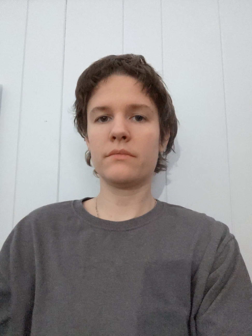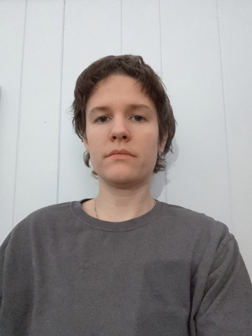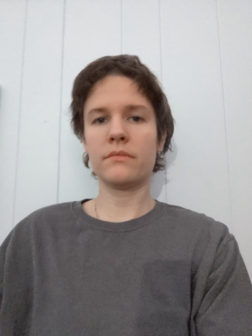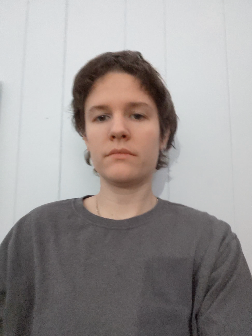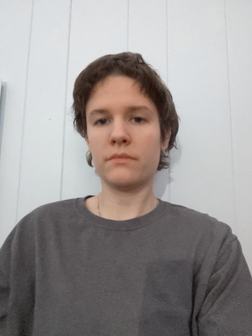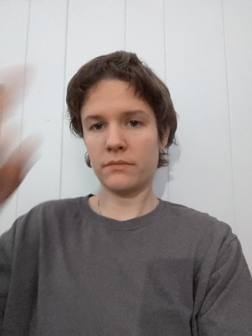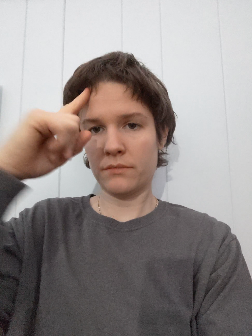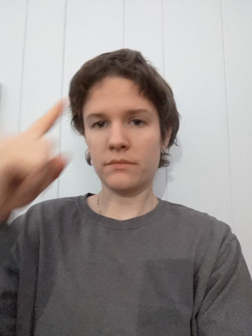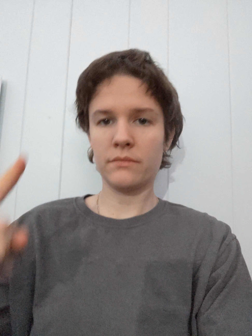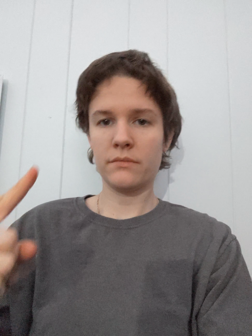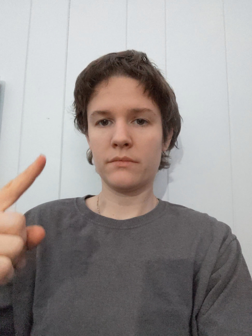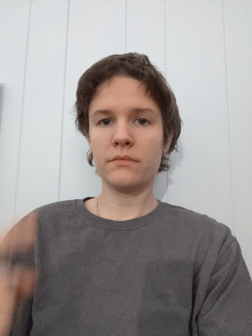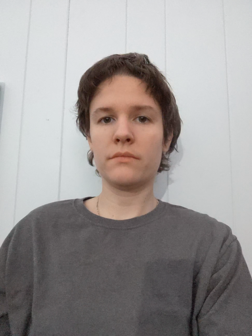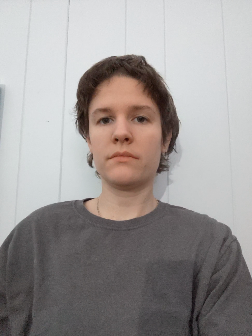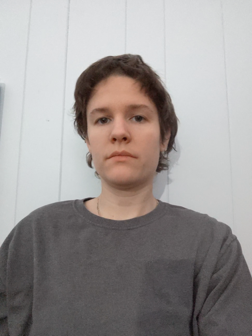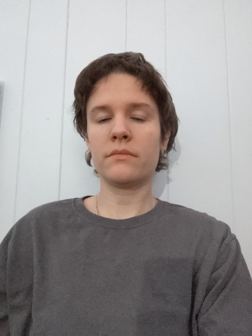penny